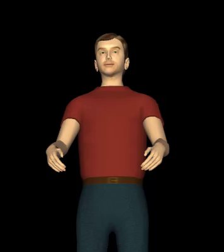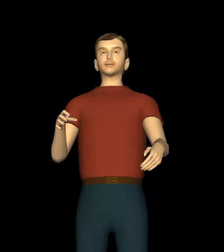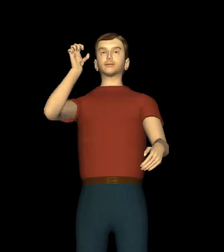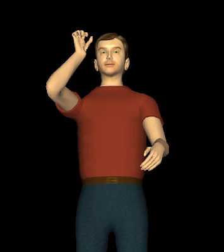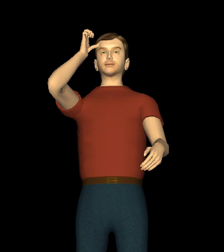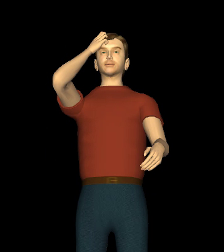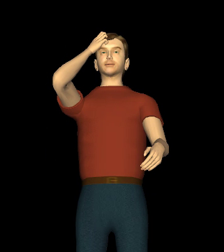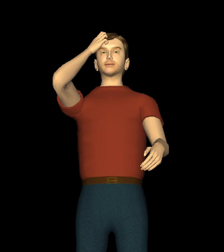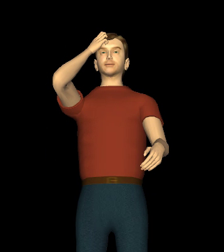أوت